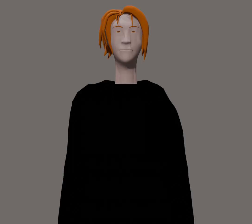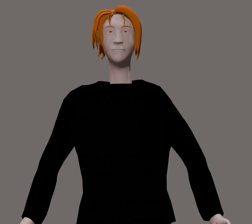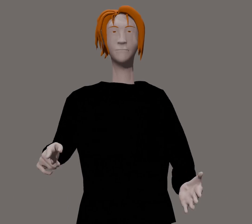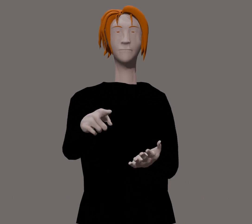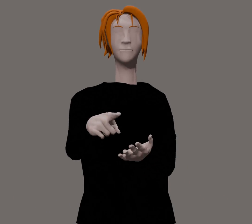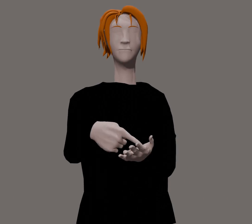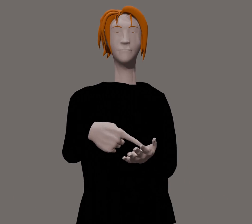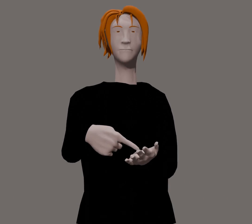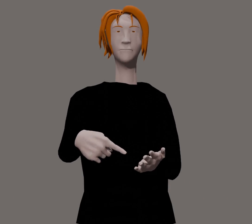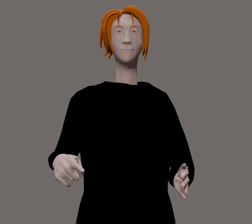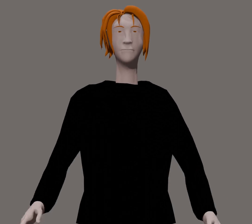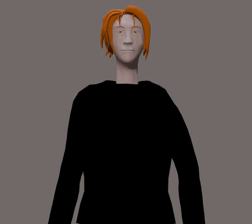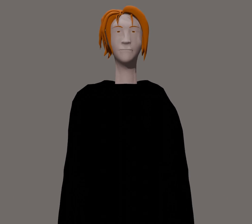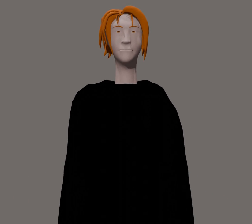Compensate Me